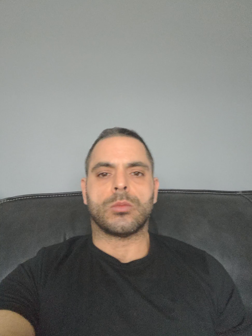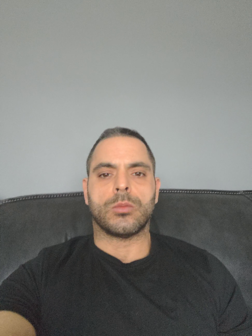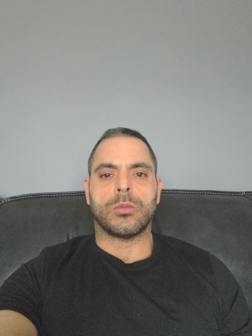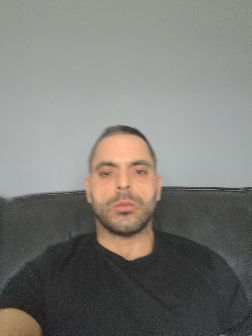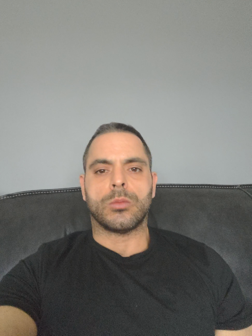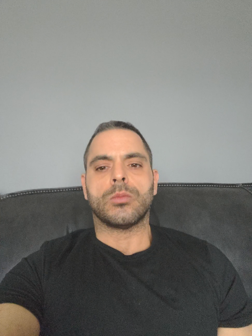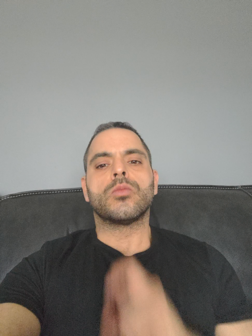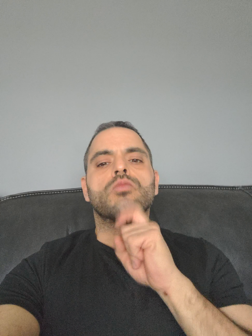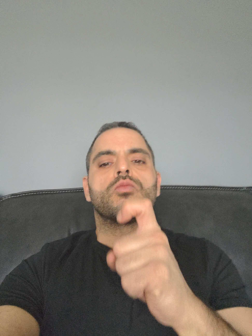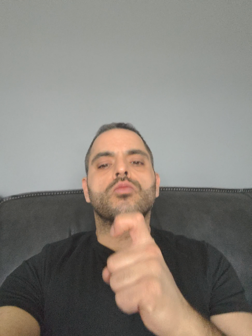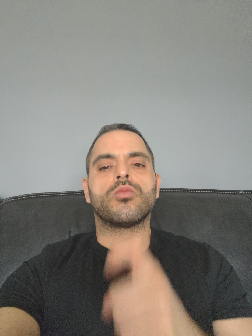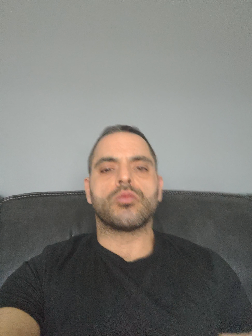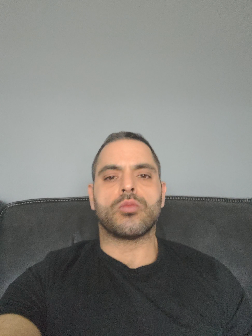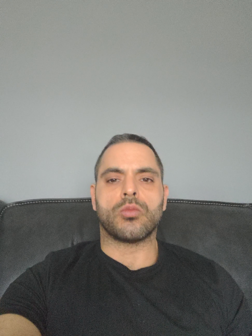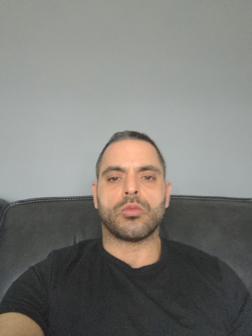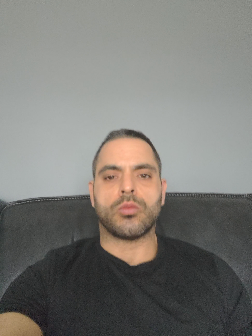garbage